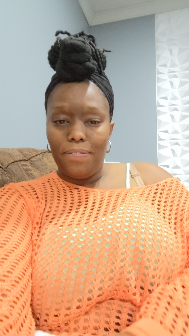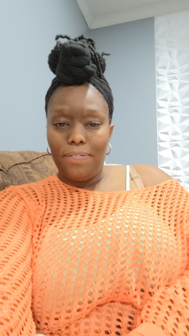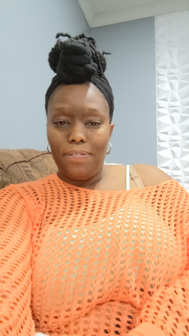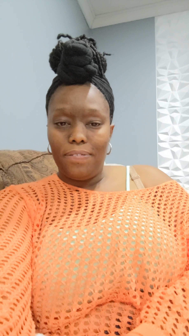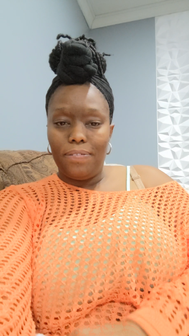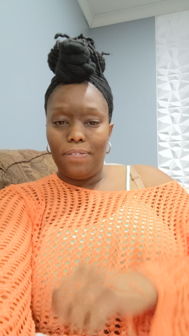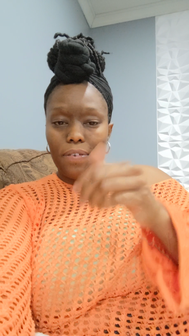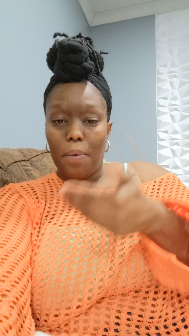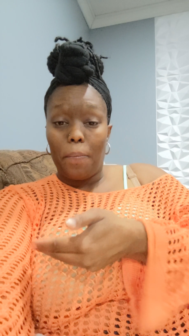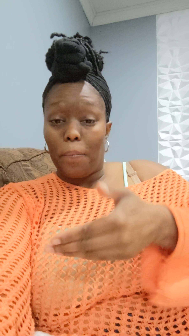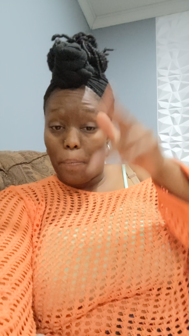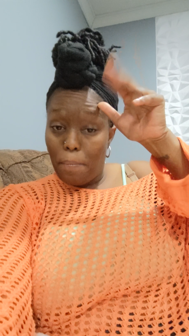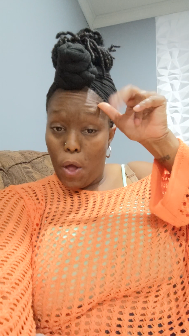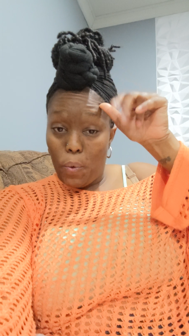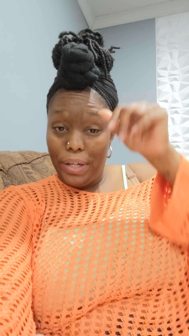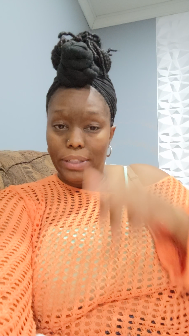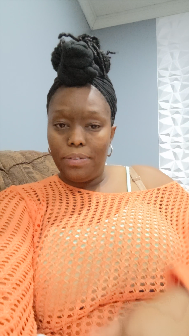pony